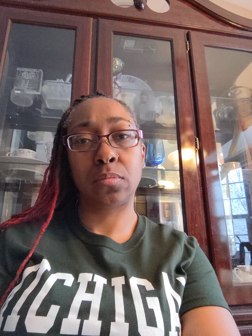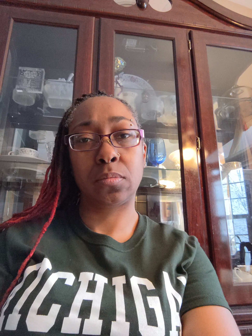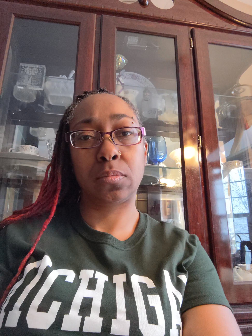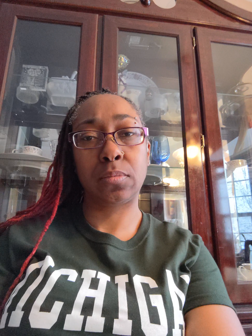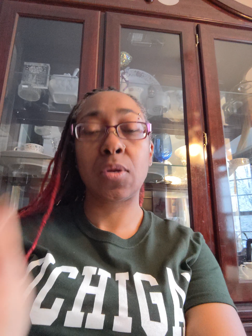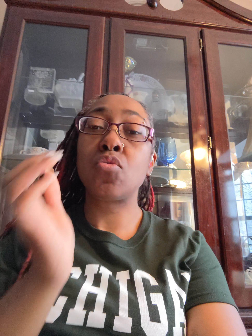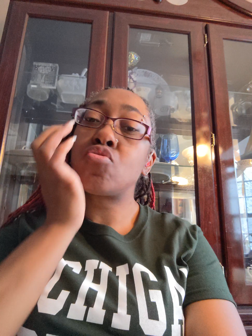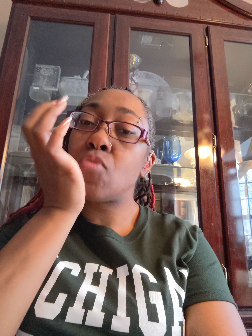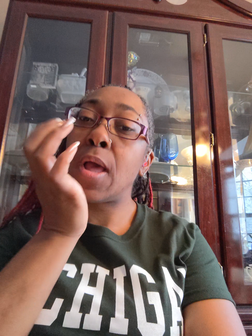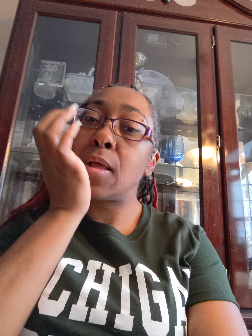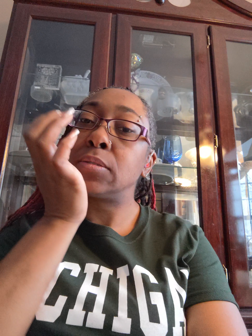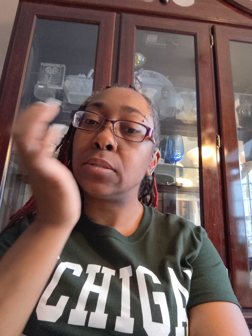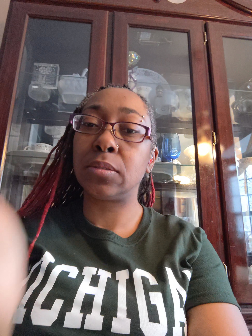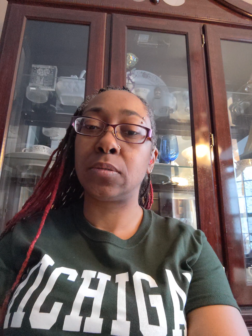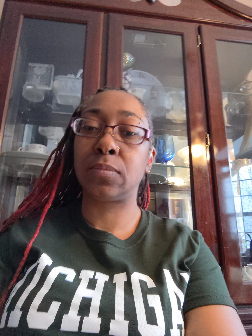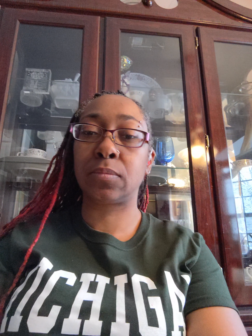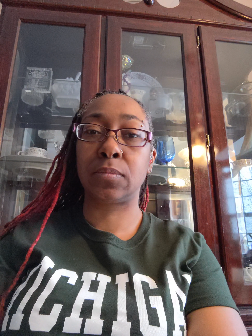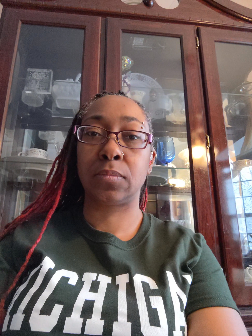grass